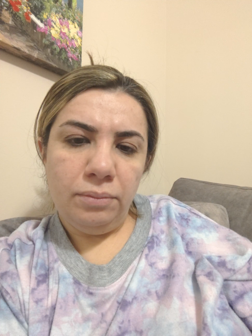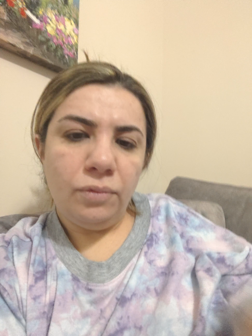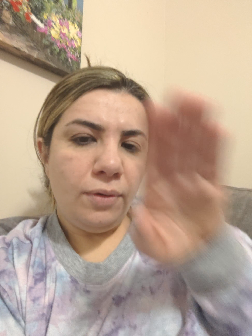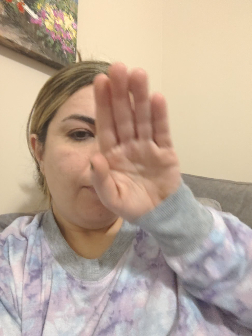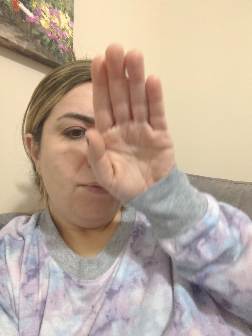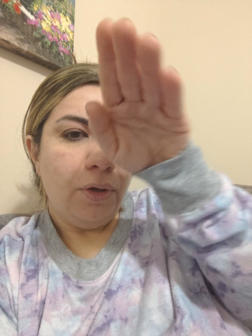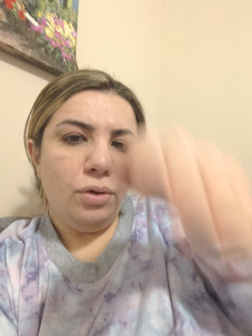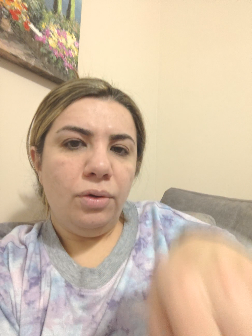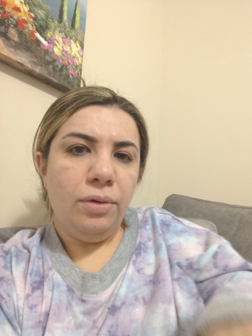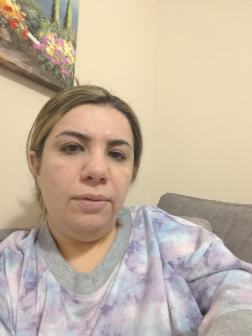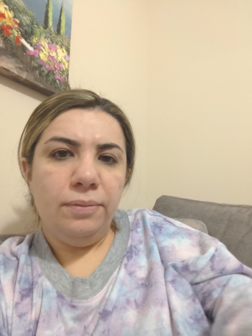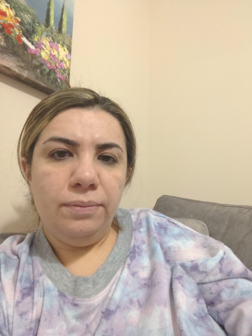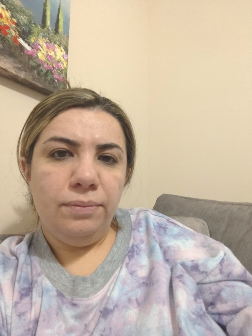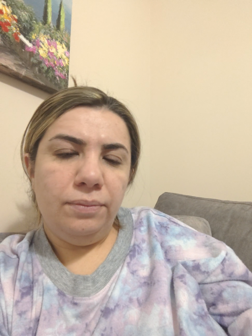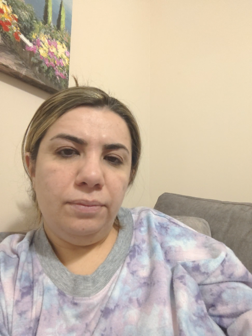elephant